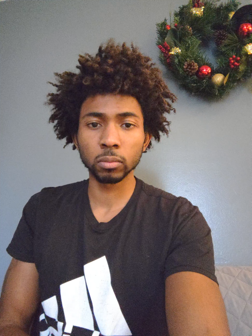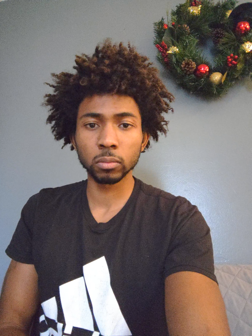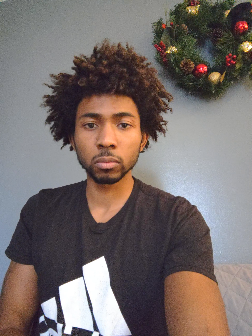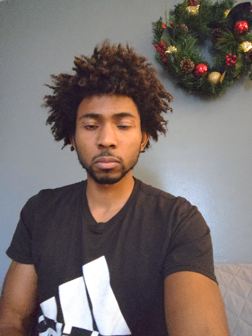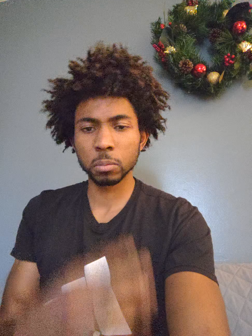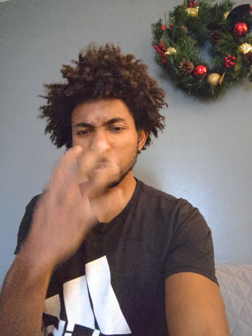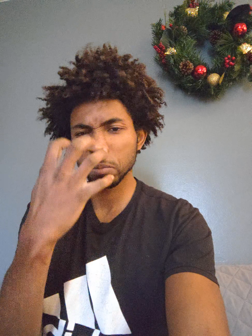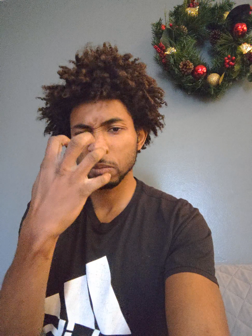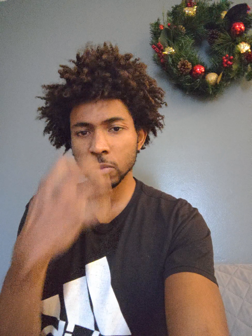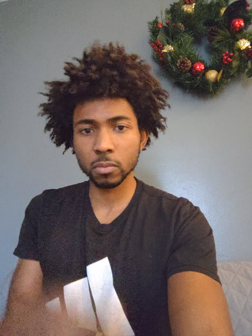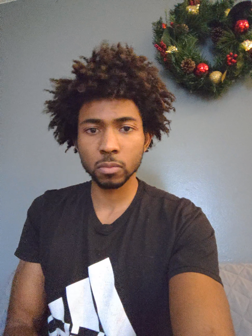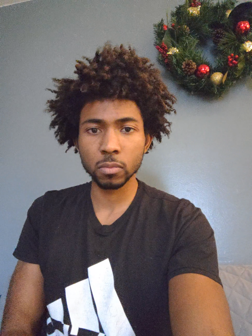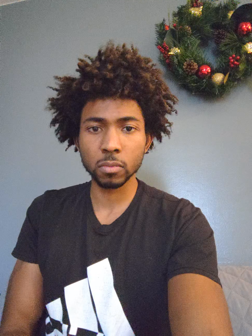mad